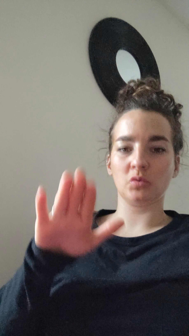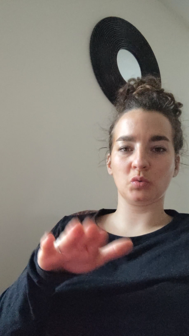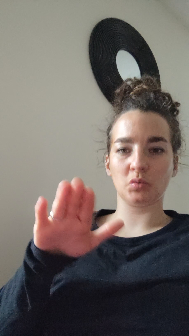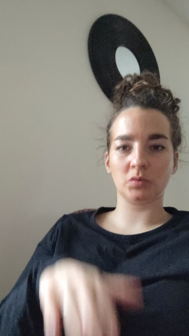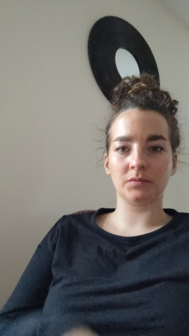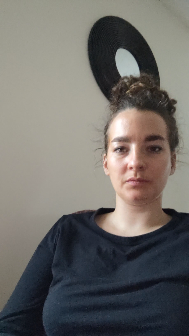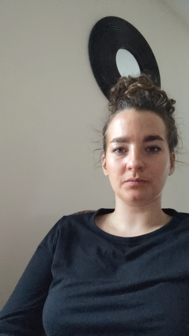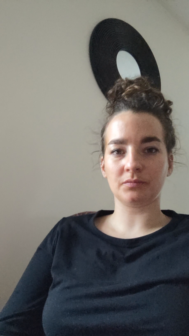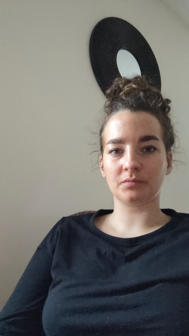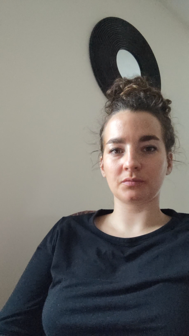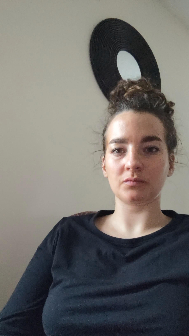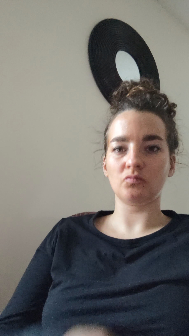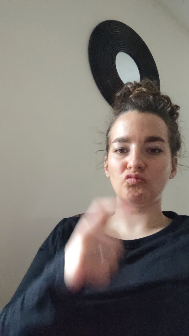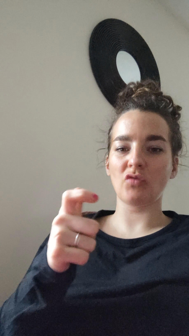run